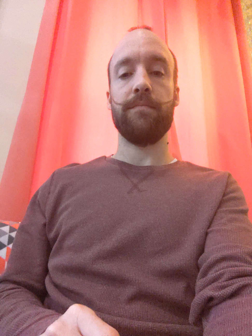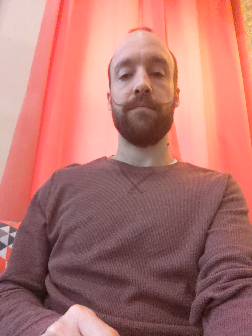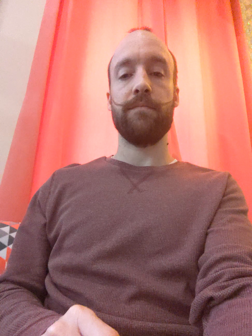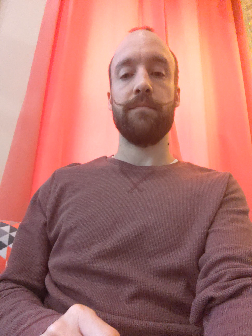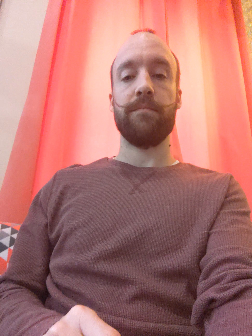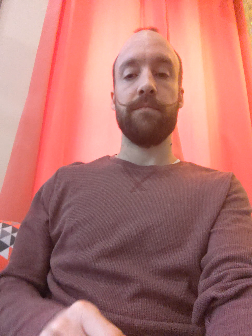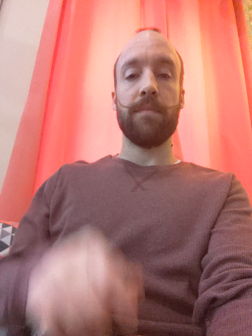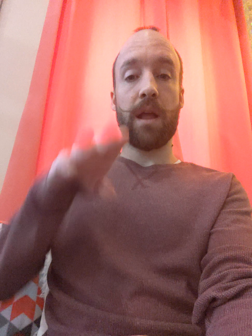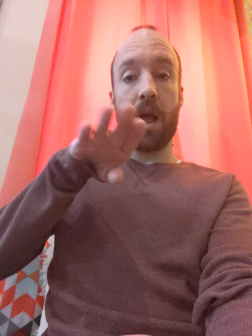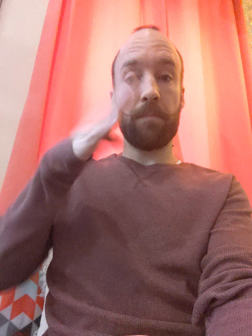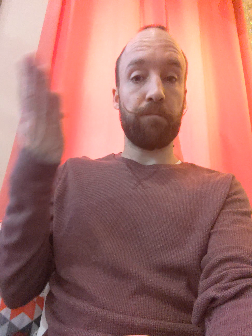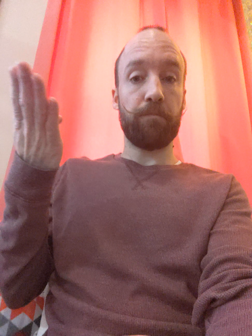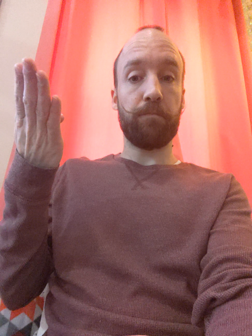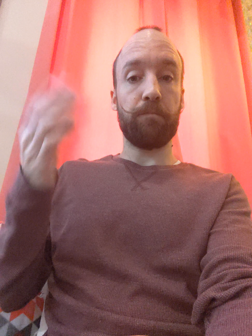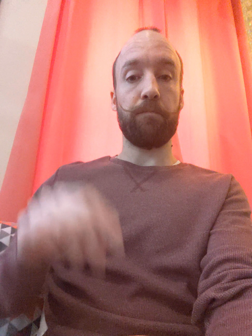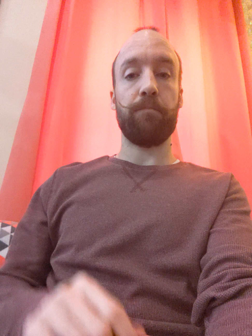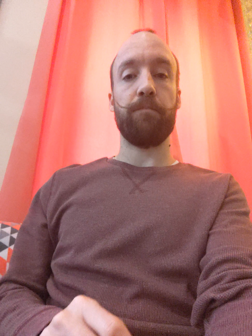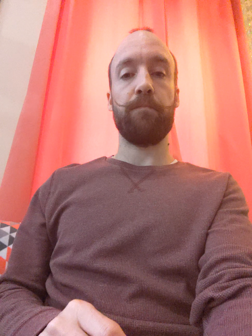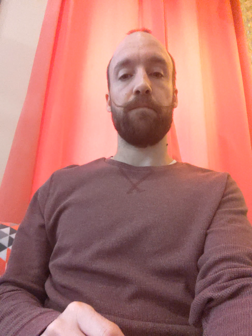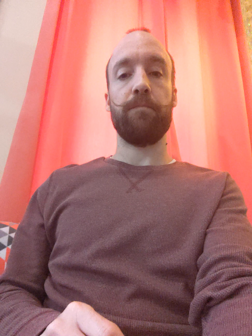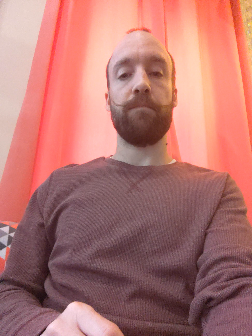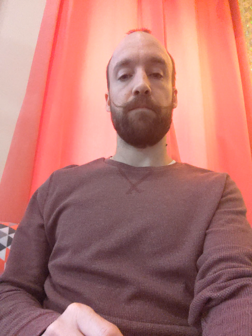open